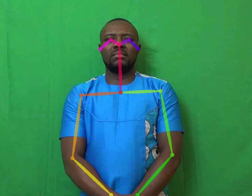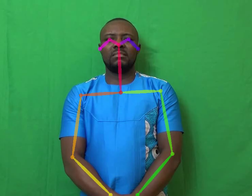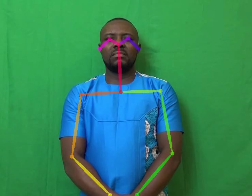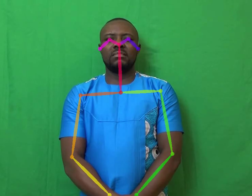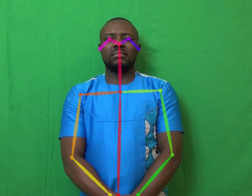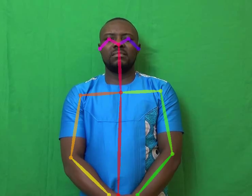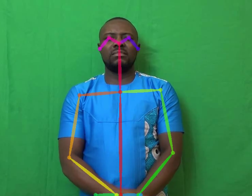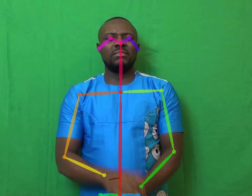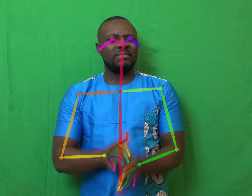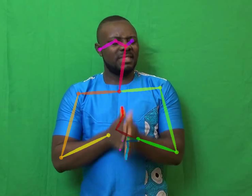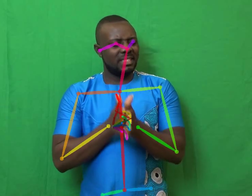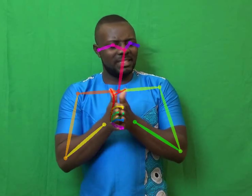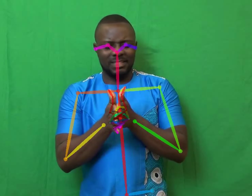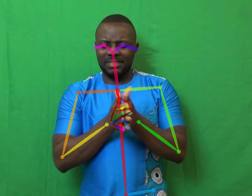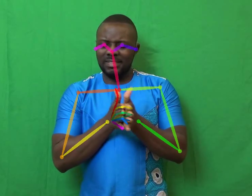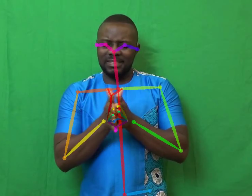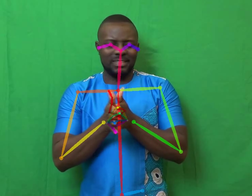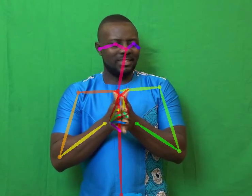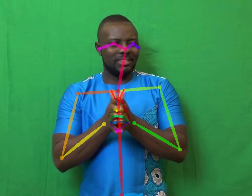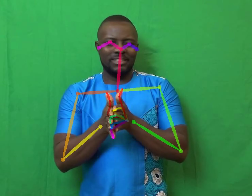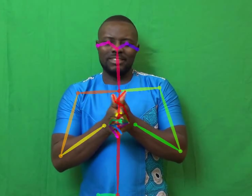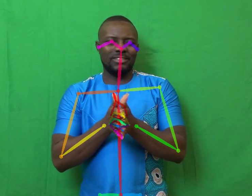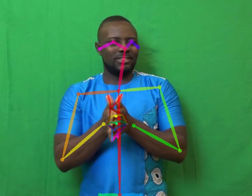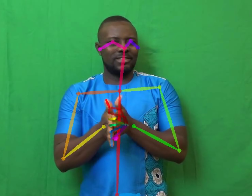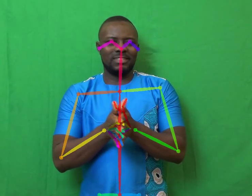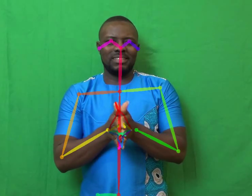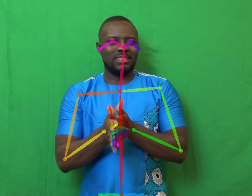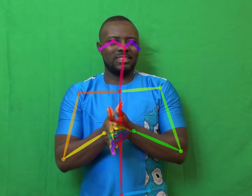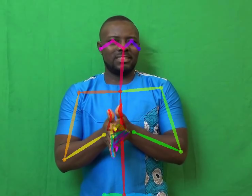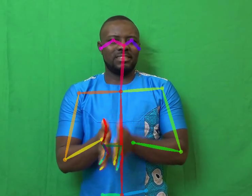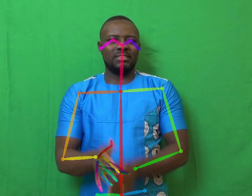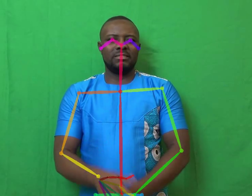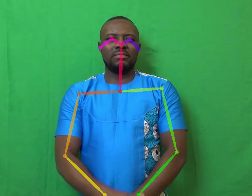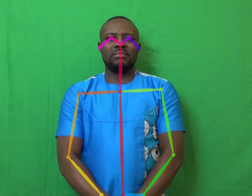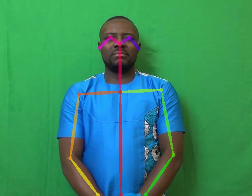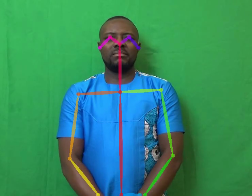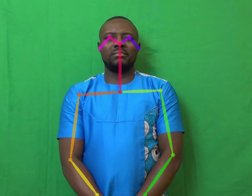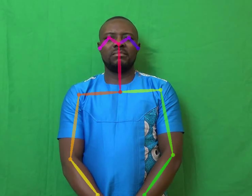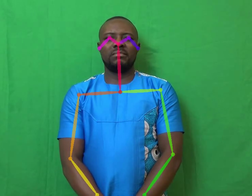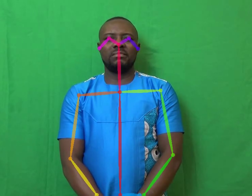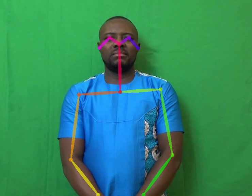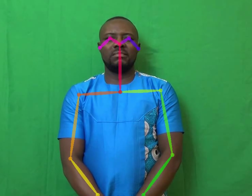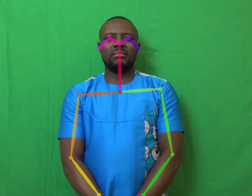interesting or wish